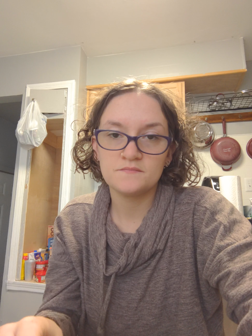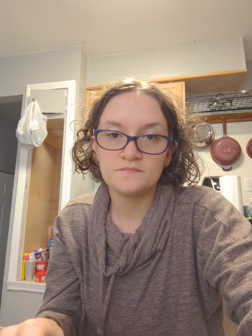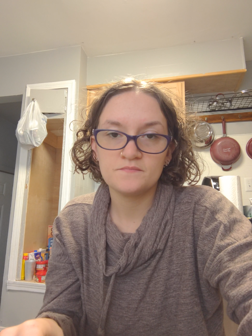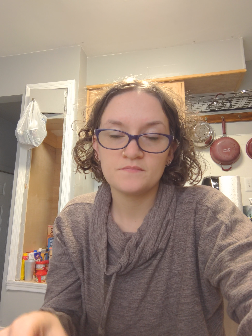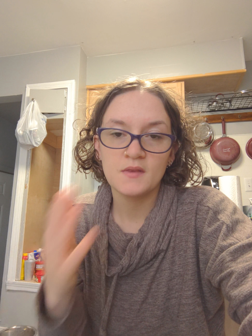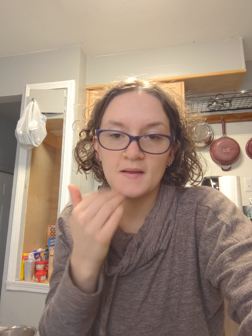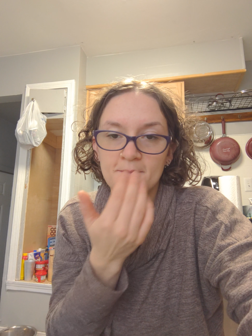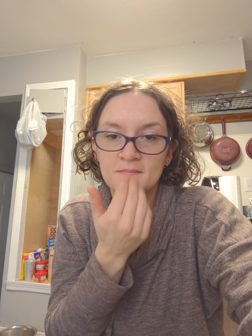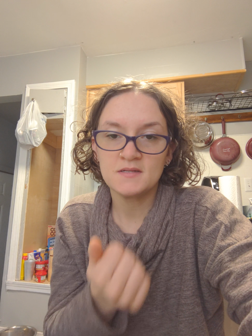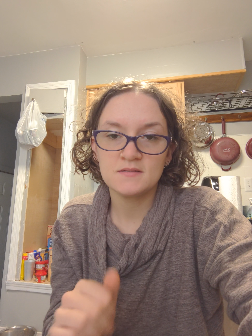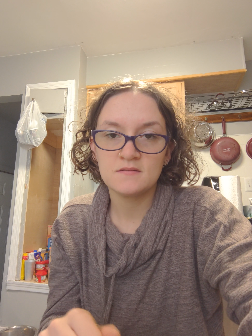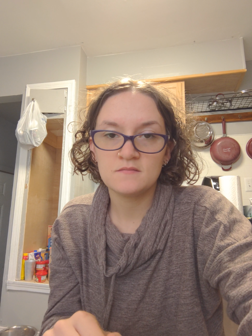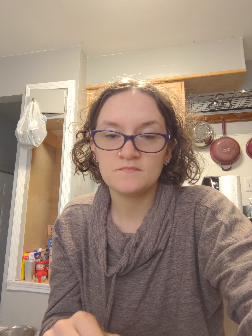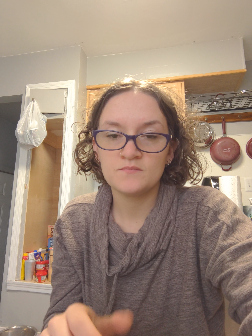napkin